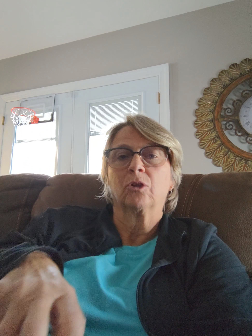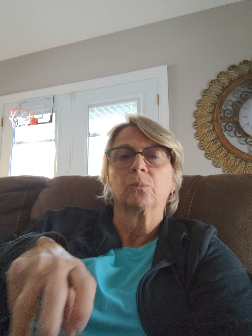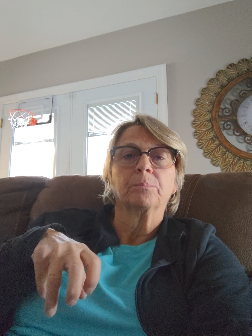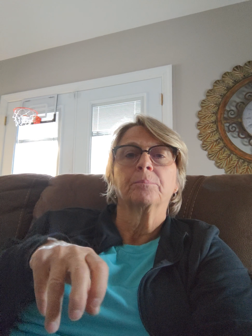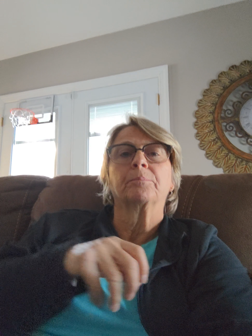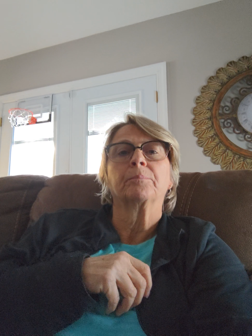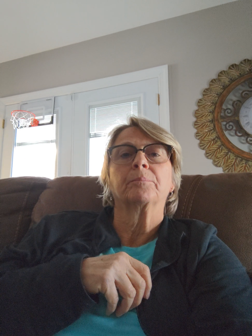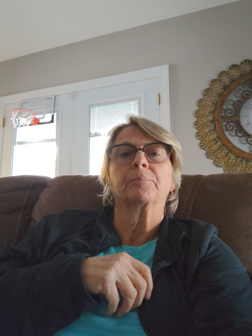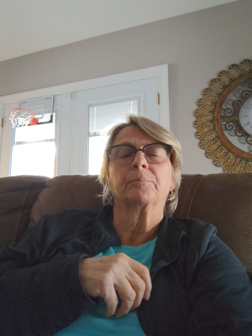vacuum